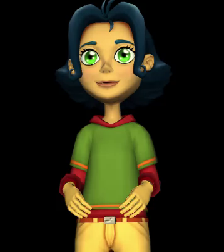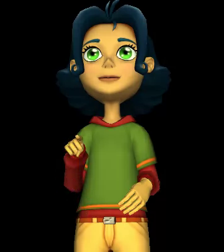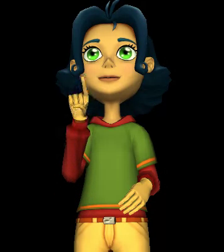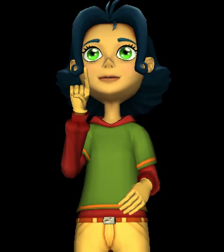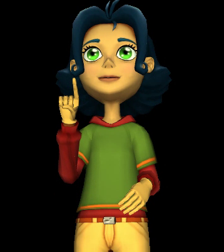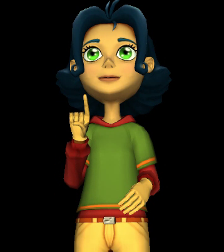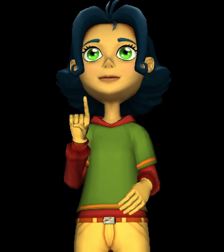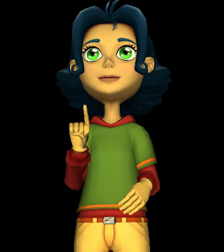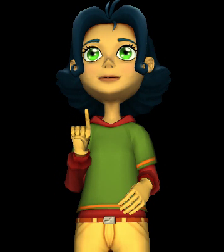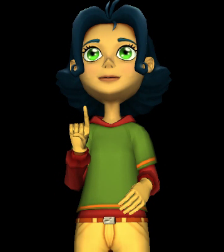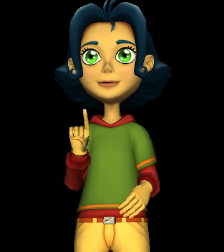يستجوب